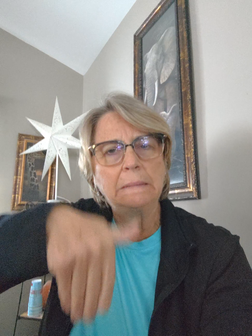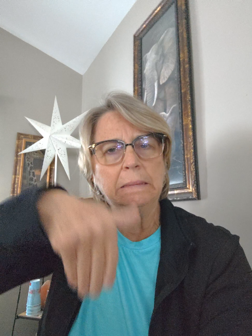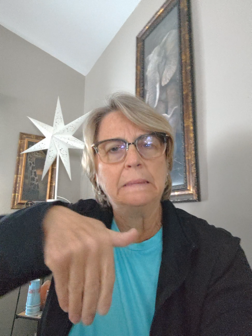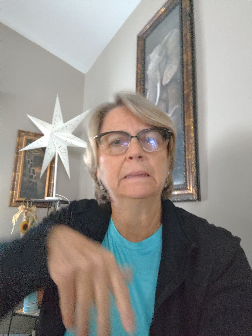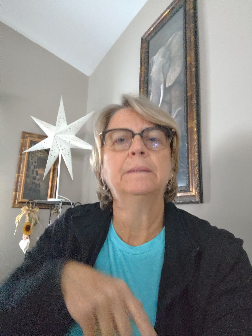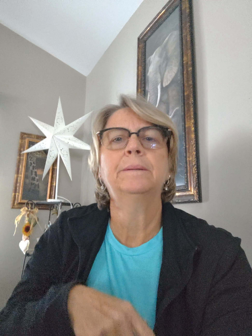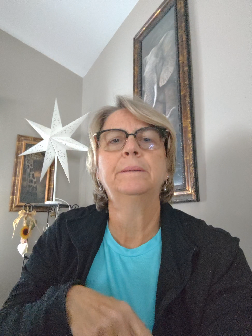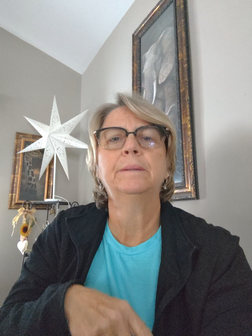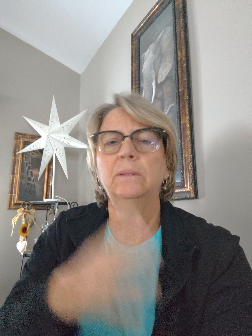night